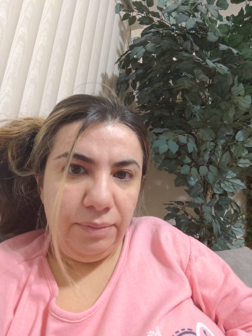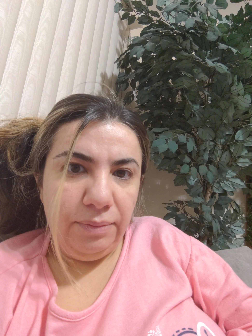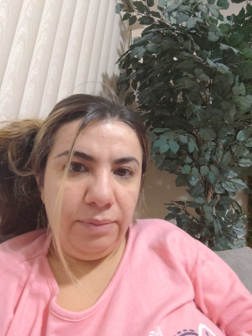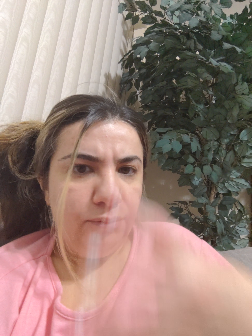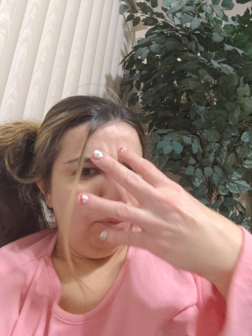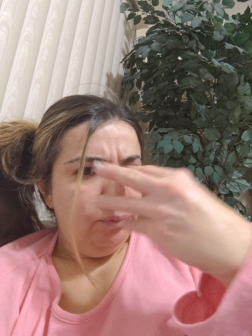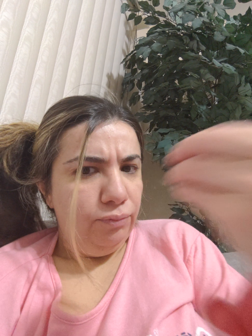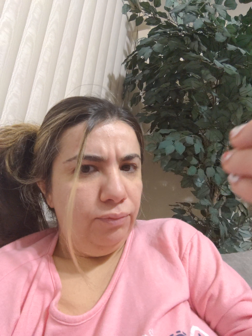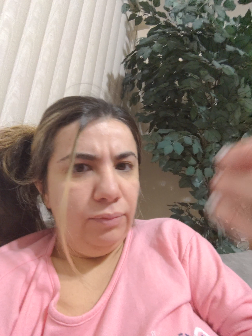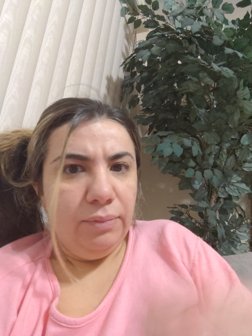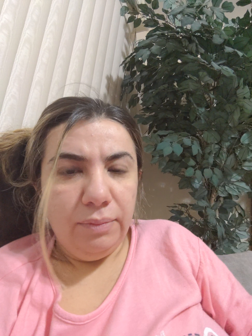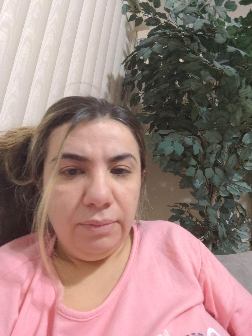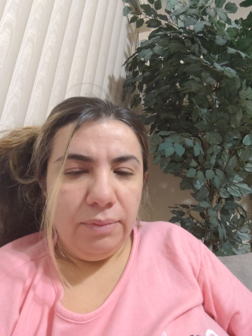wolf